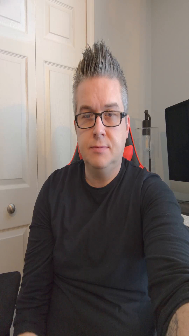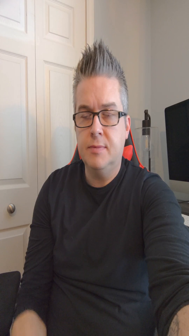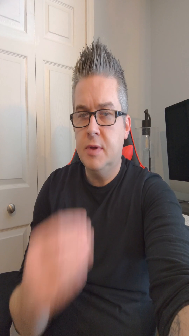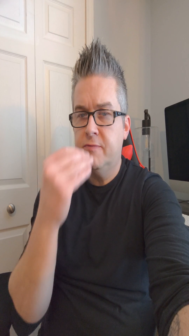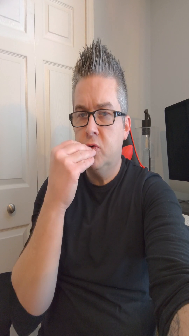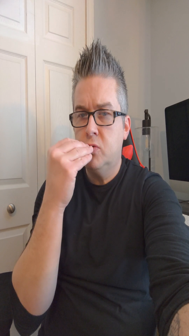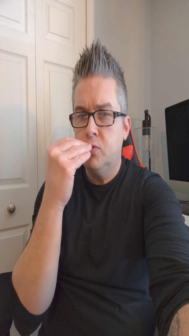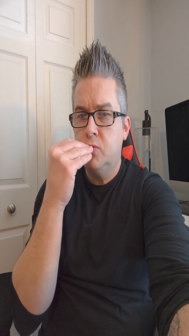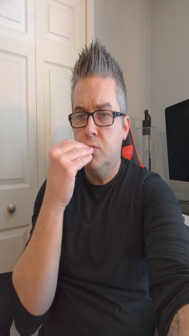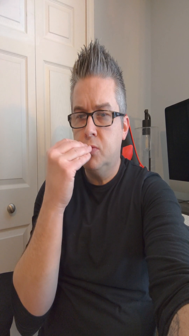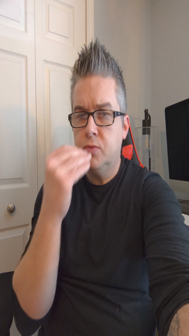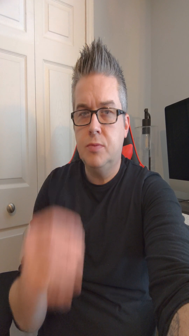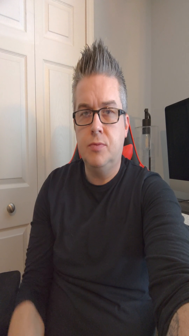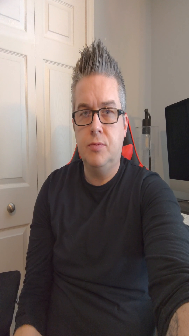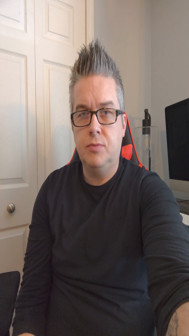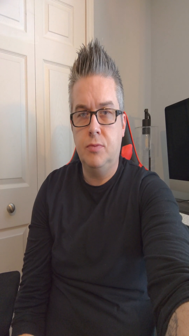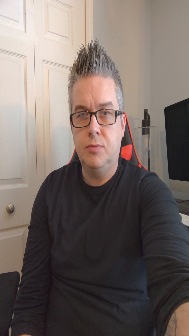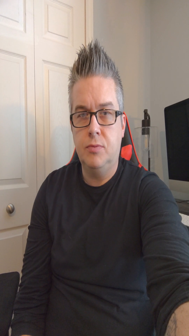food